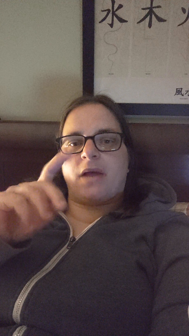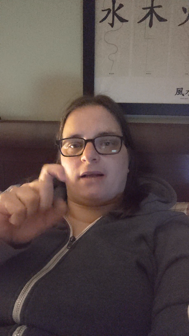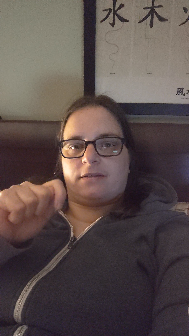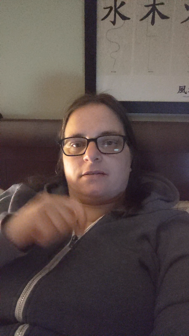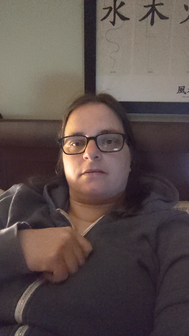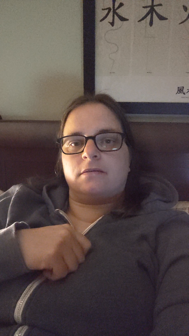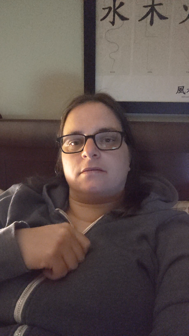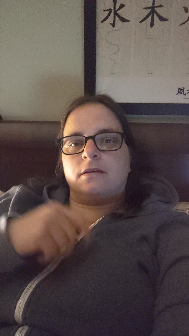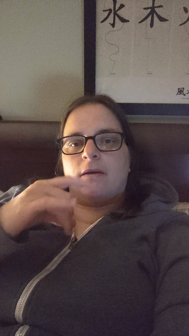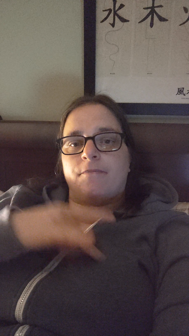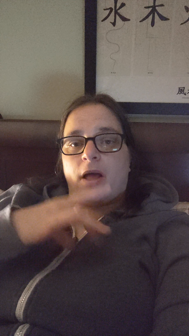pumpkin